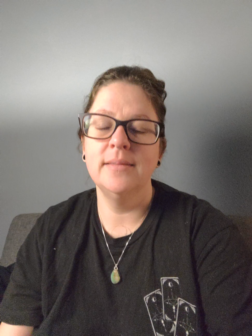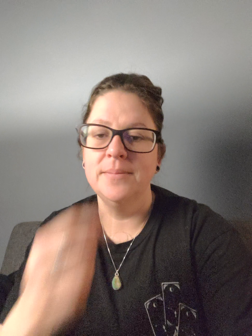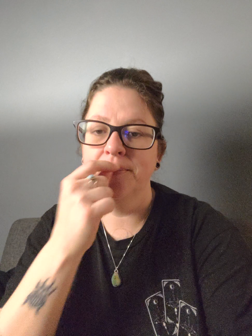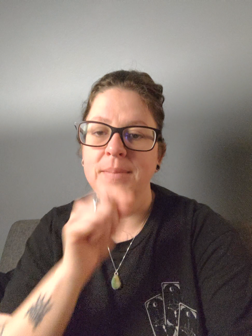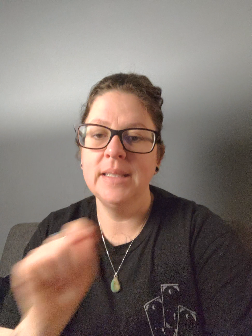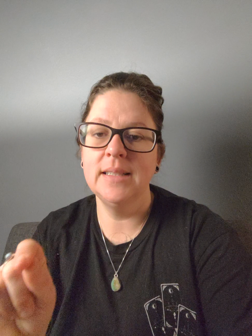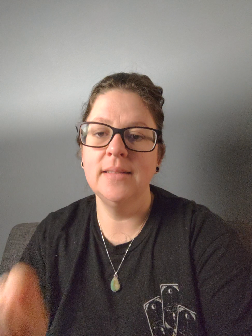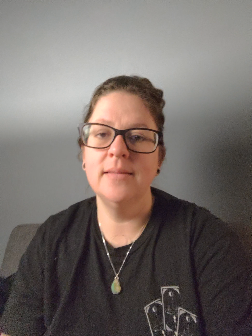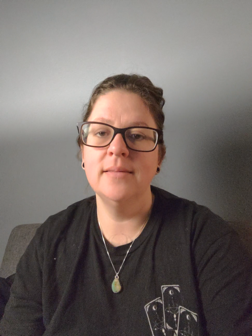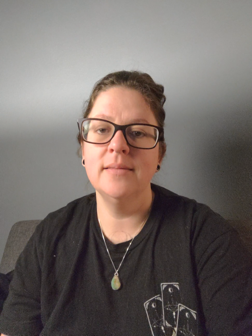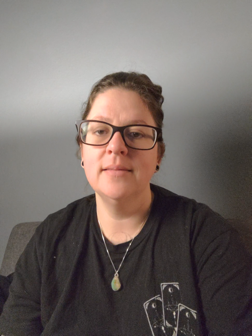pen